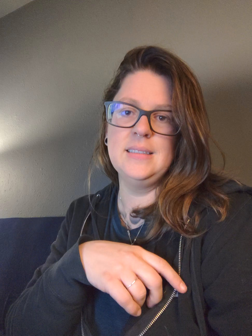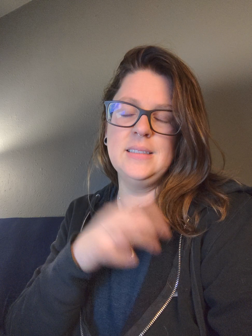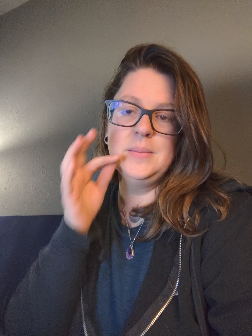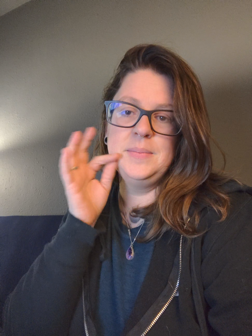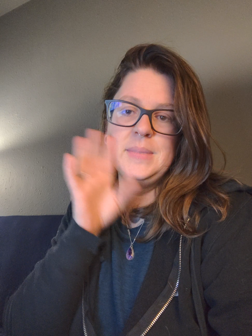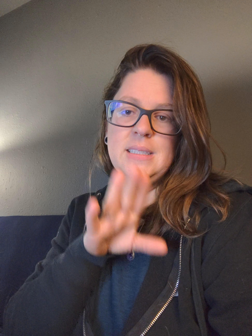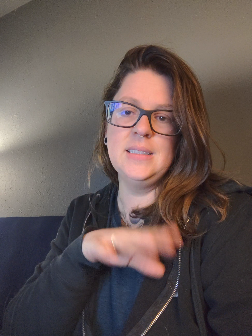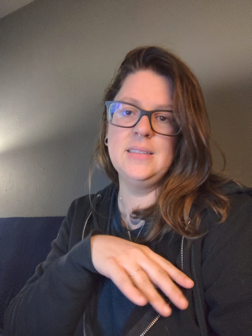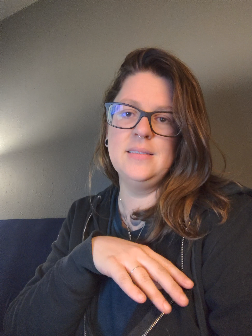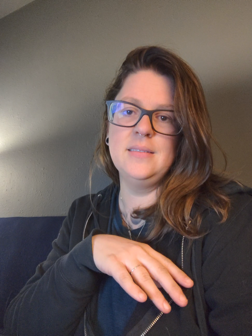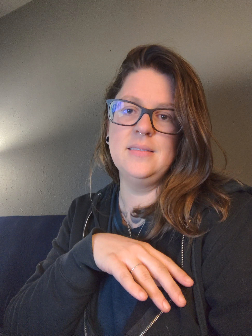bee